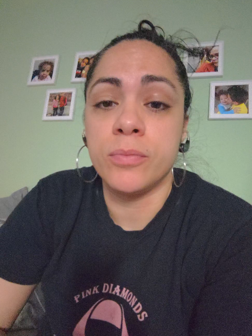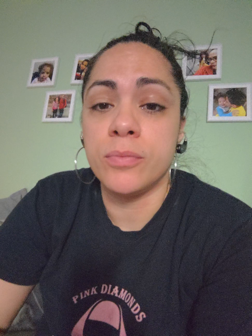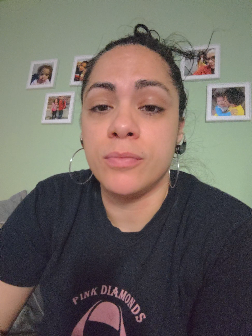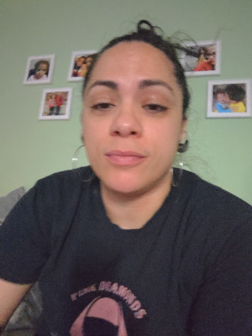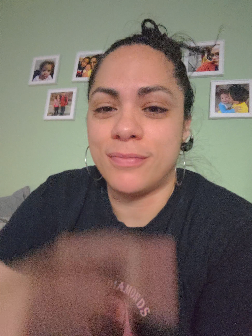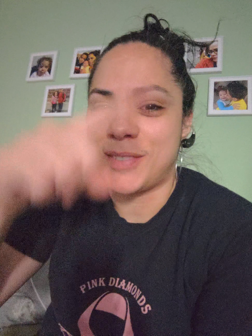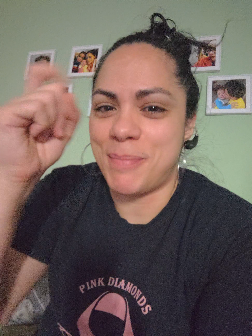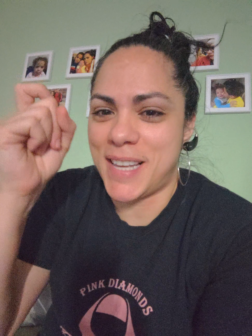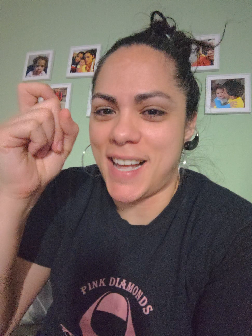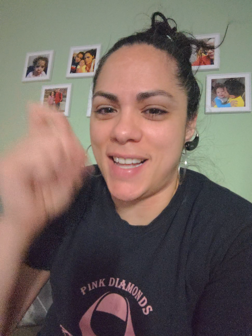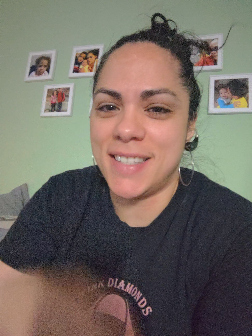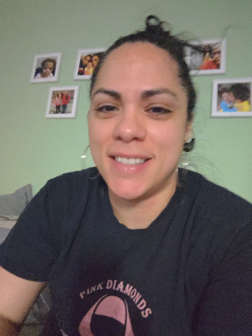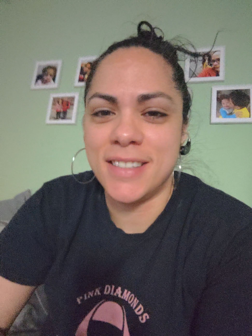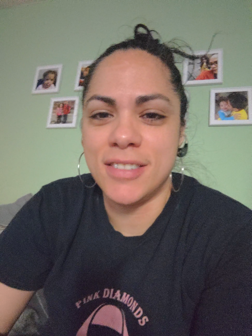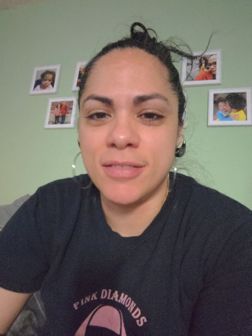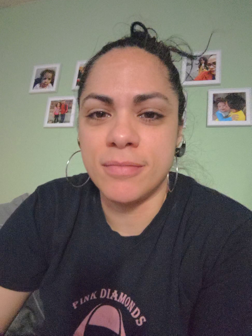because